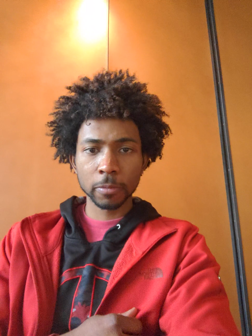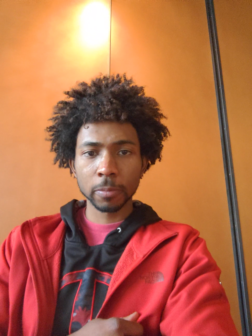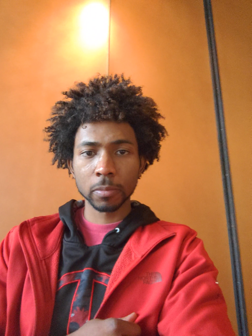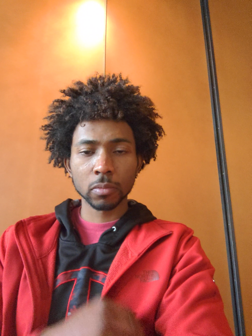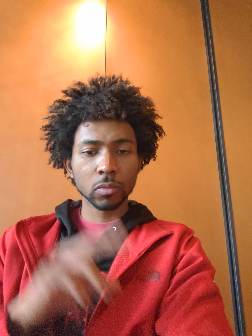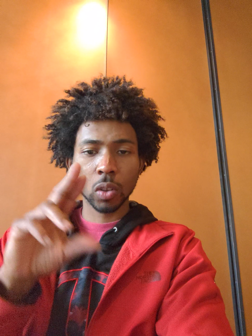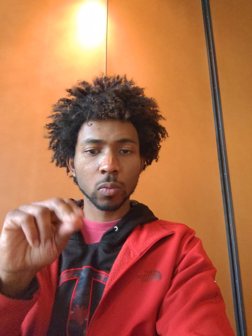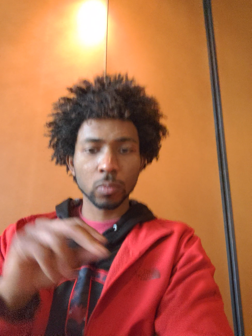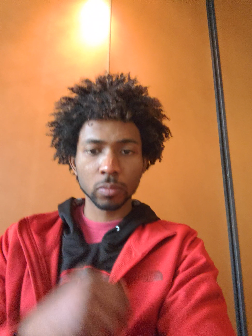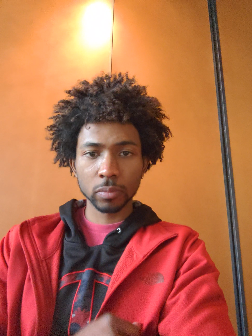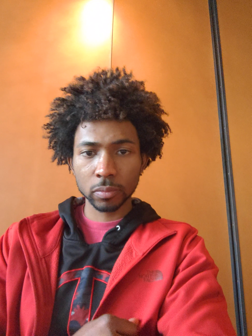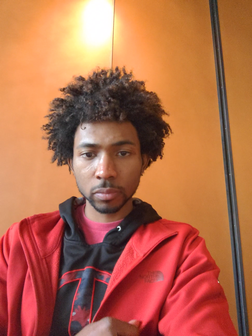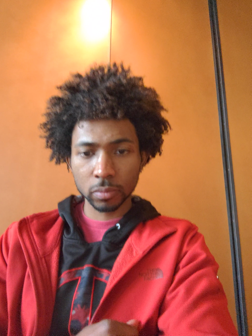no